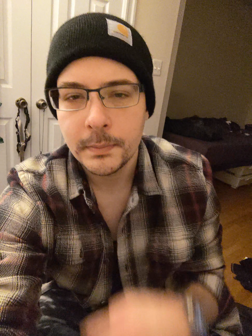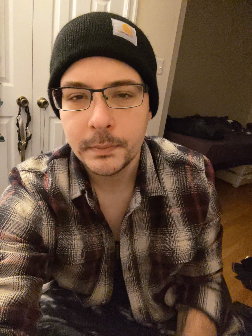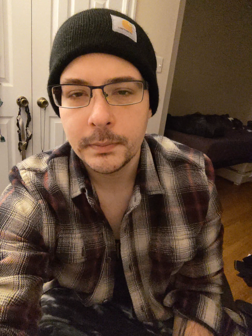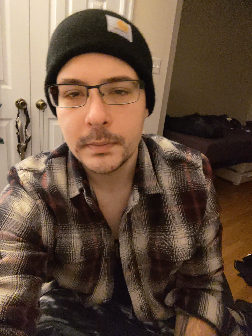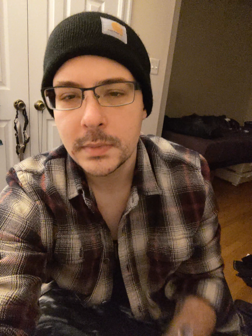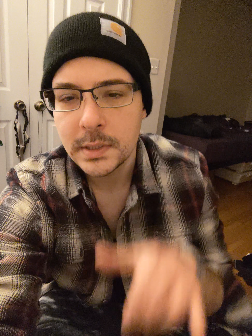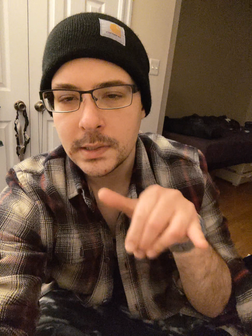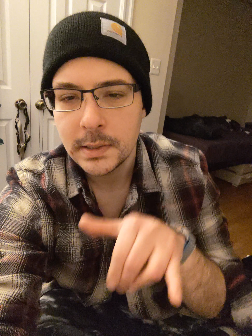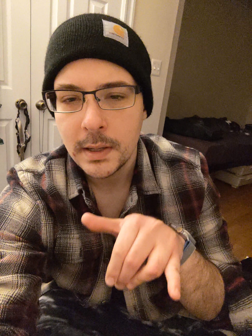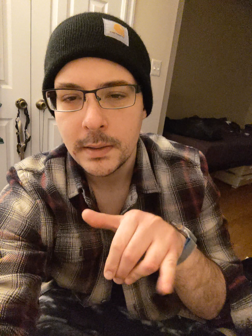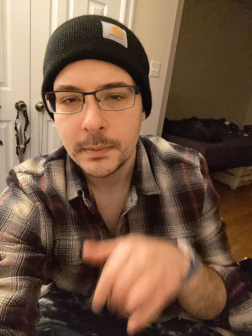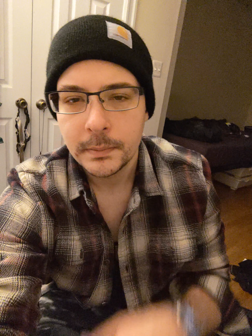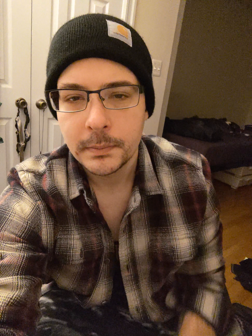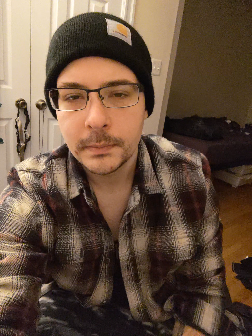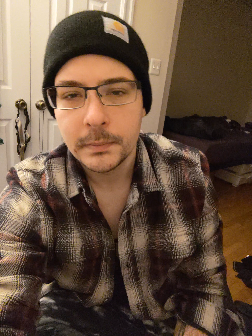stay